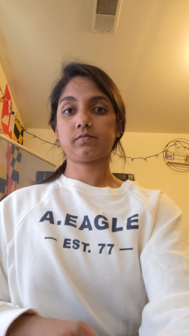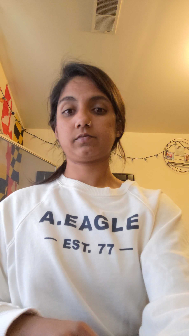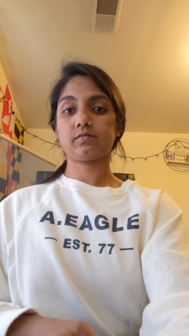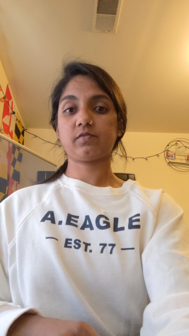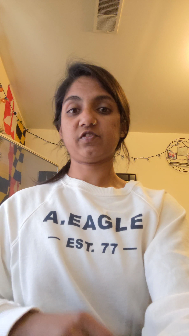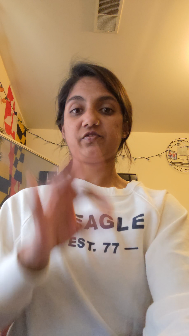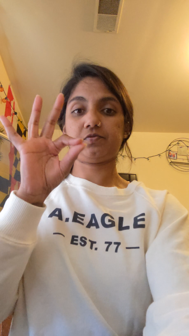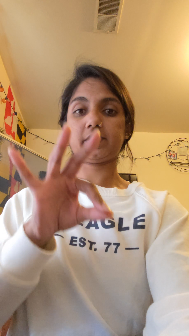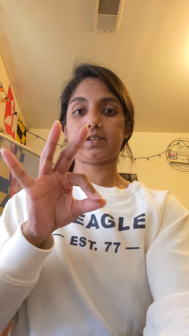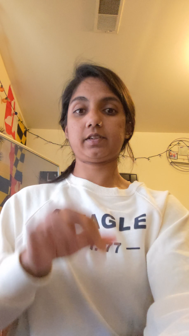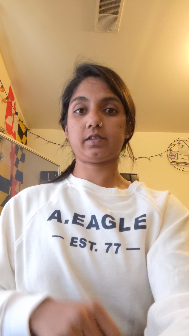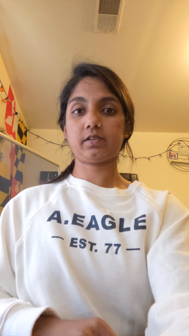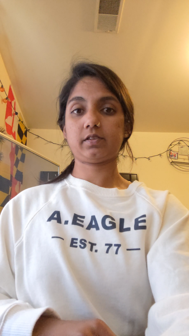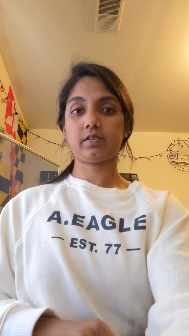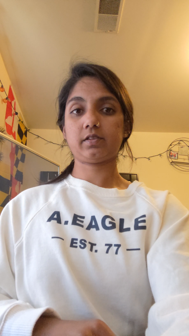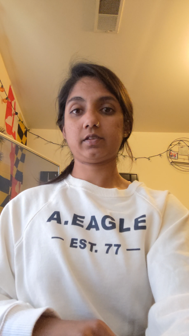fit